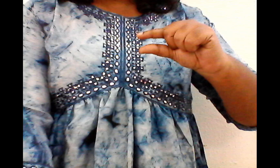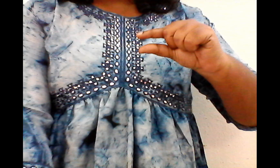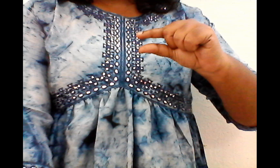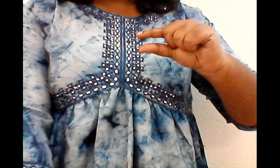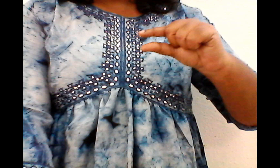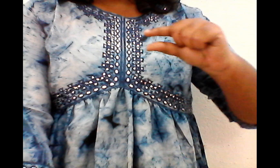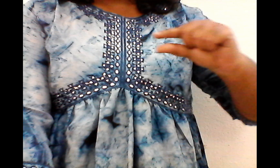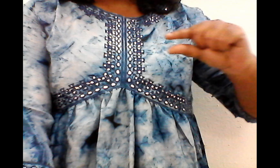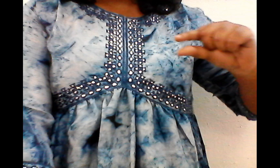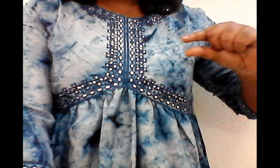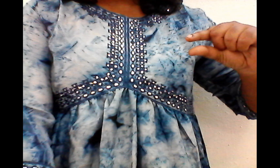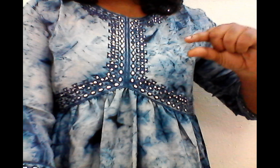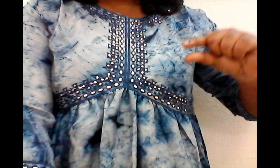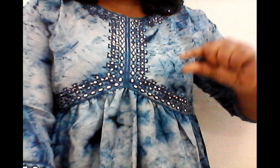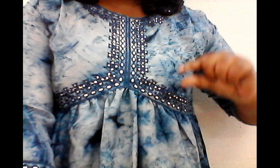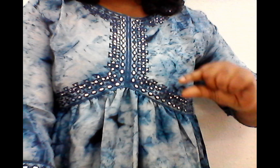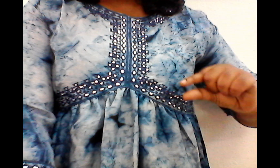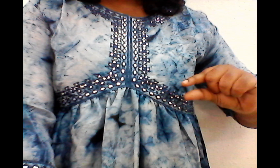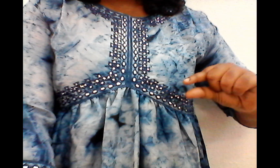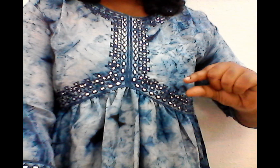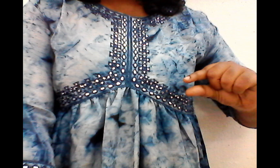ഊ